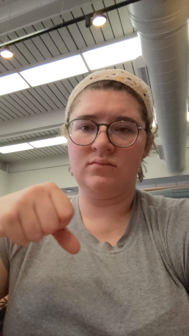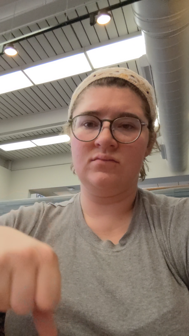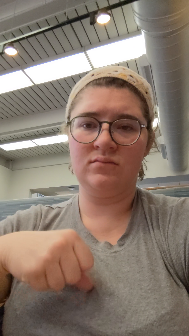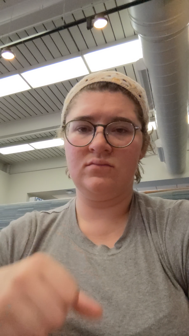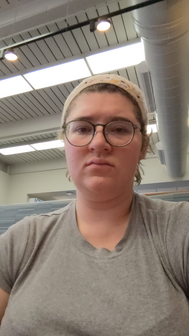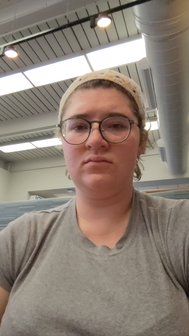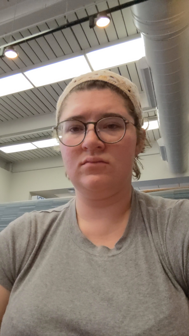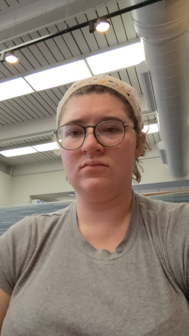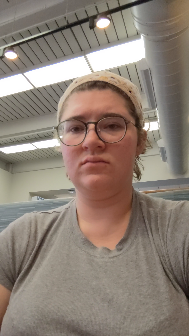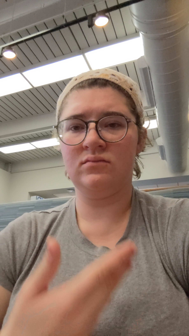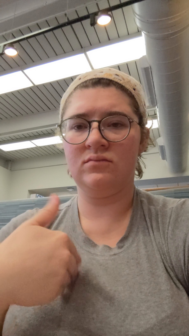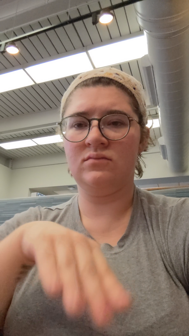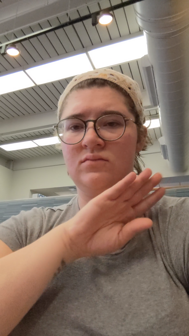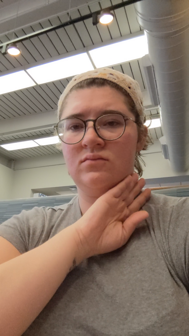scarf